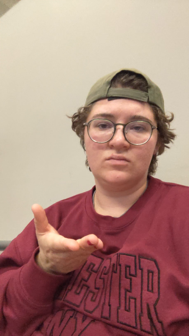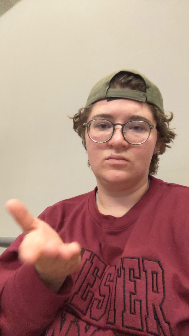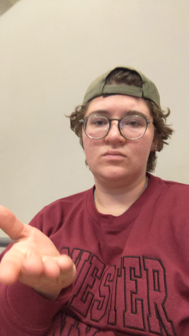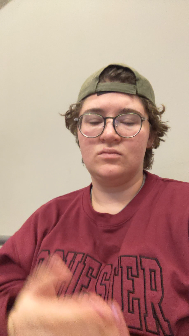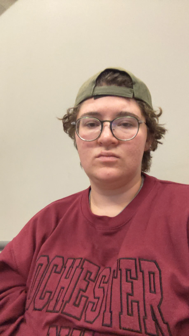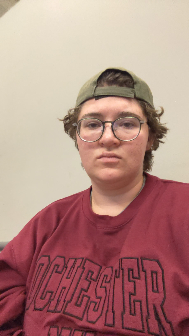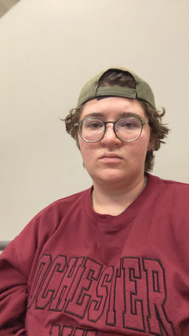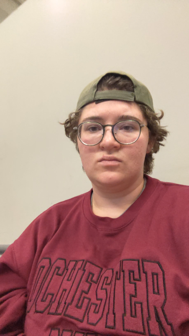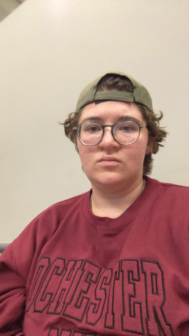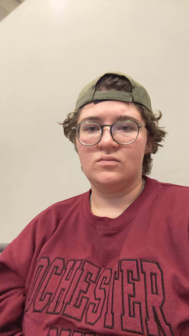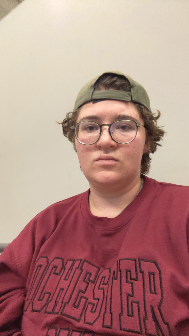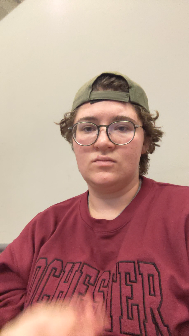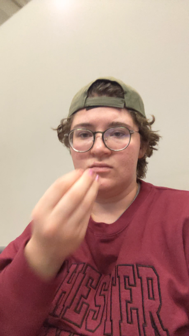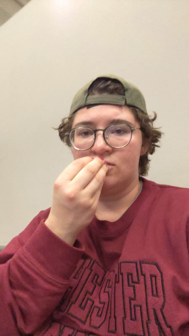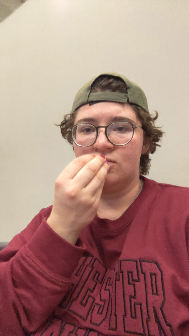eat